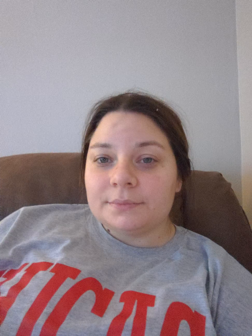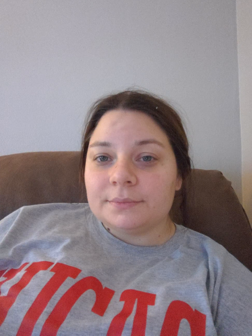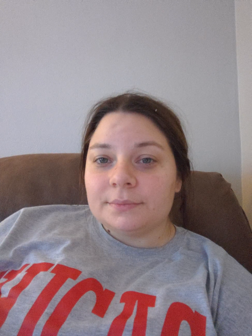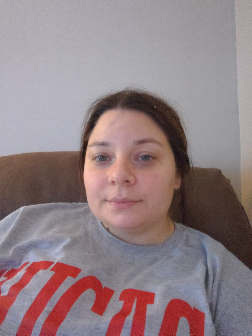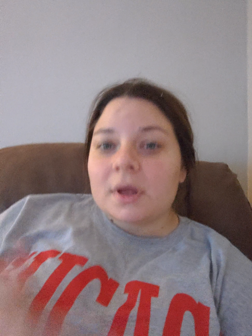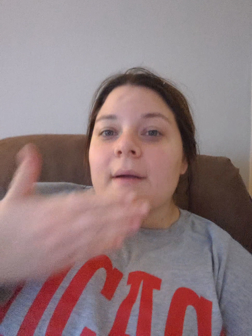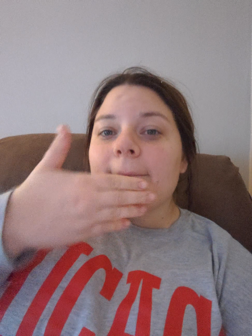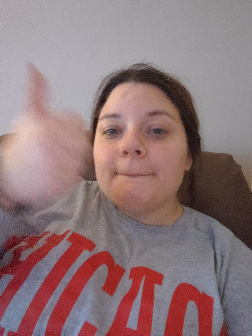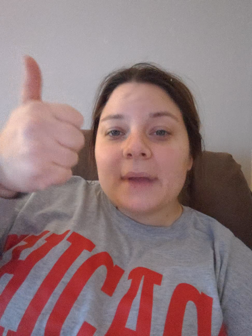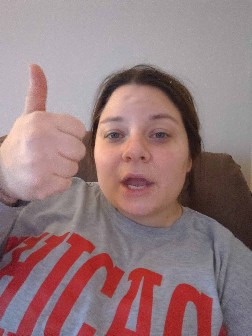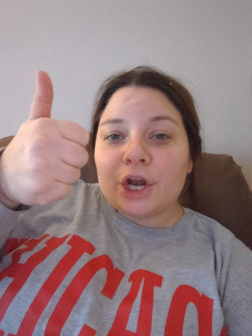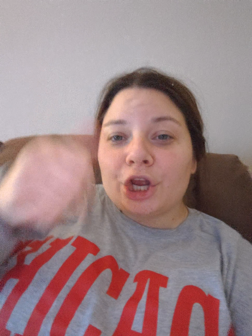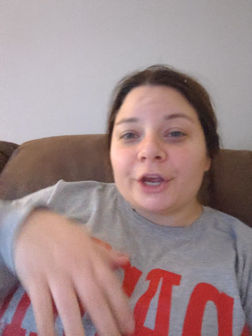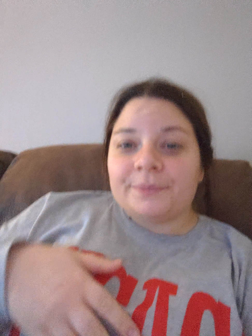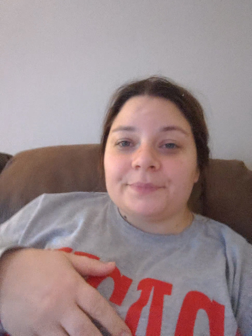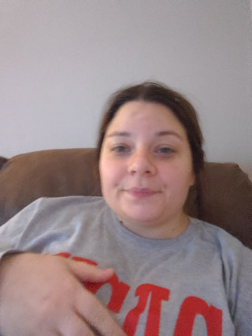better